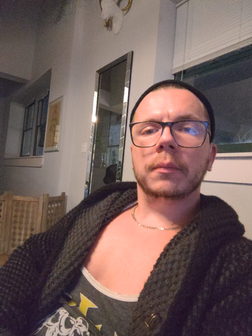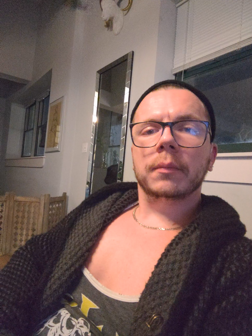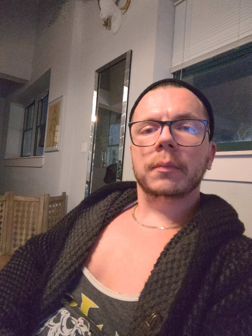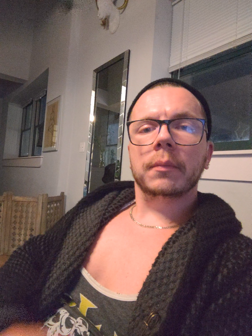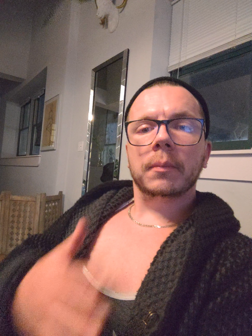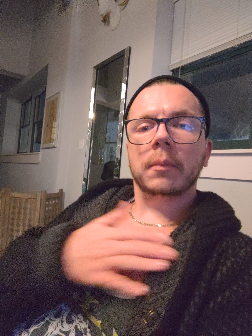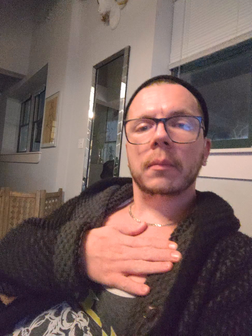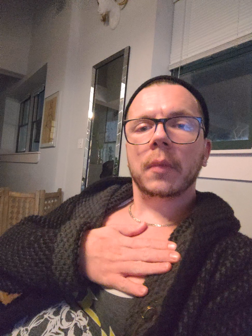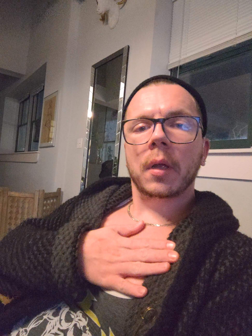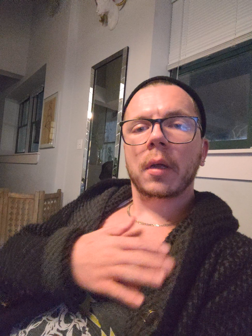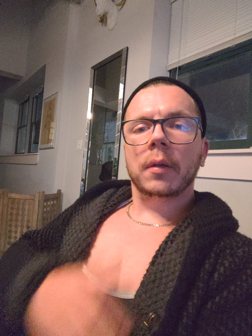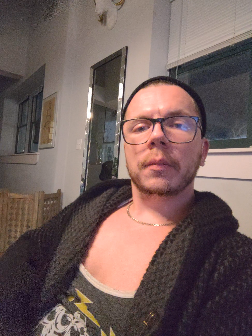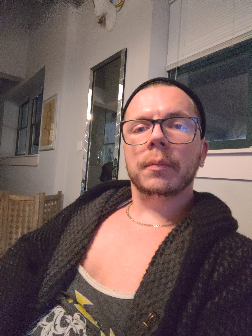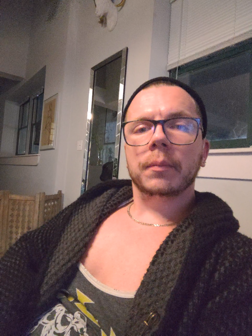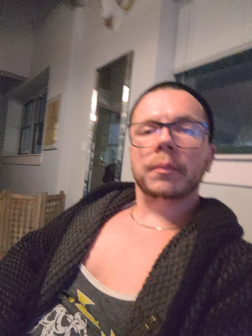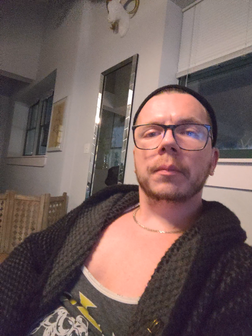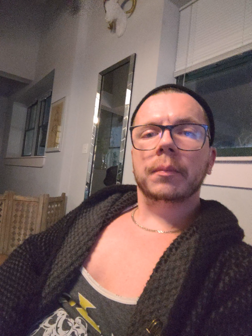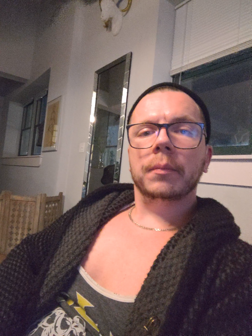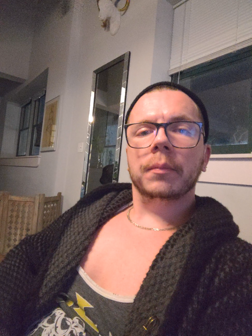my